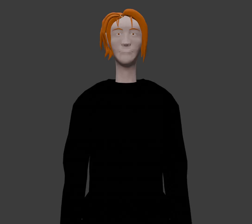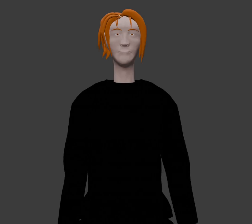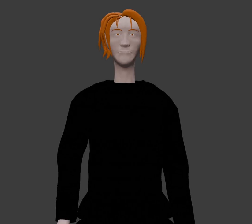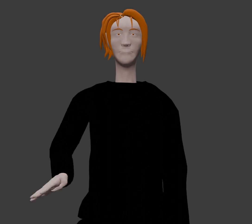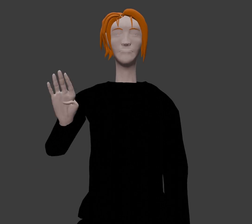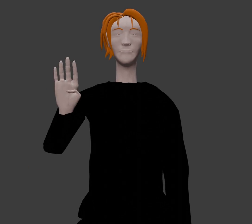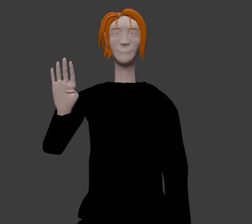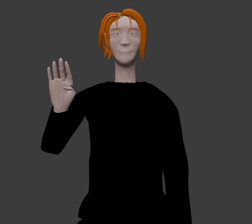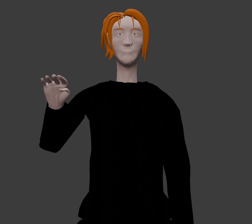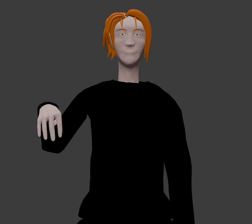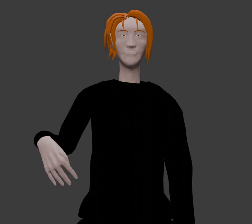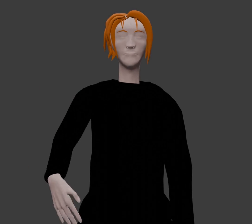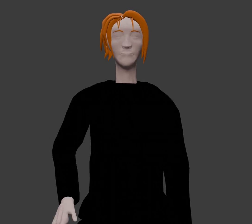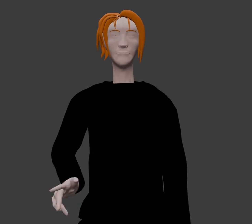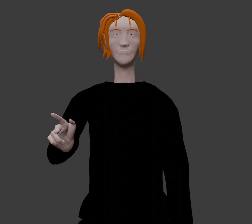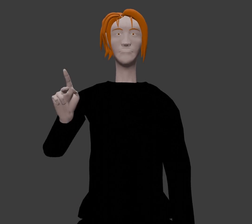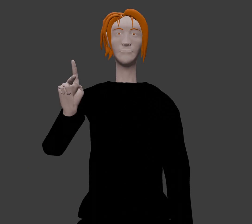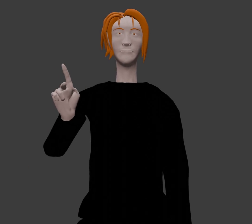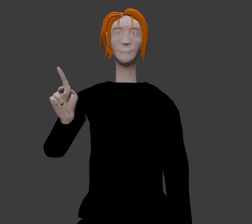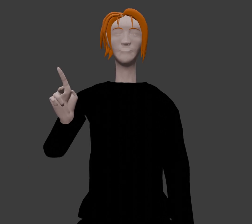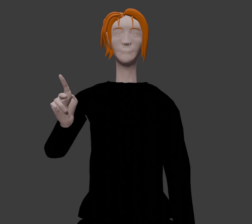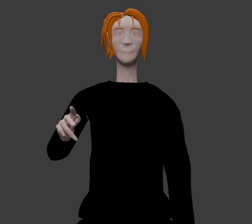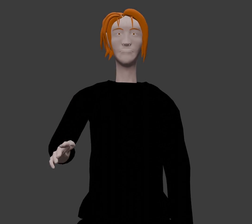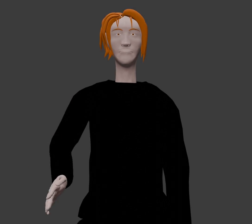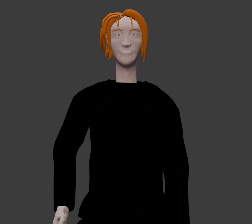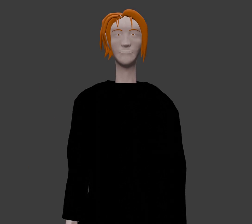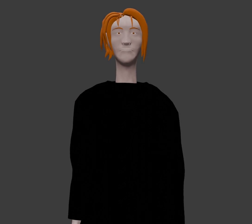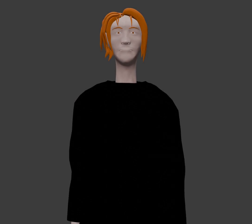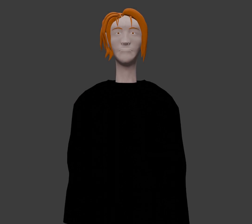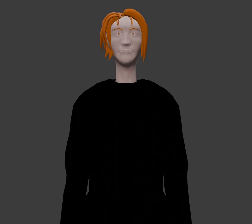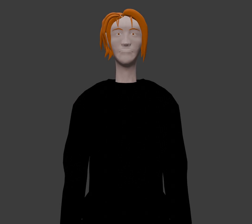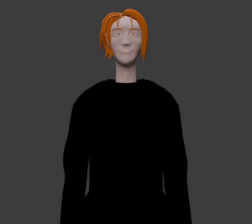Bank